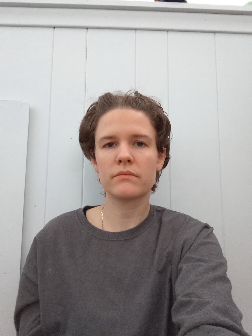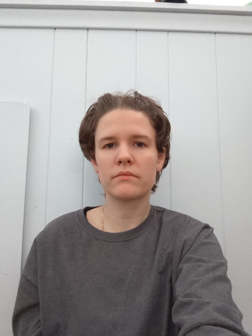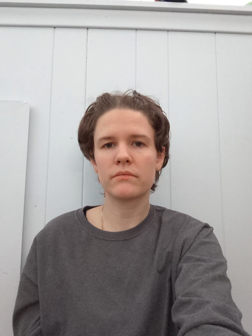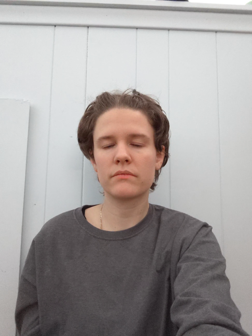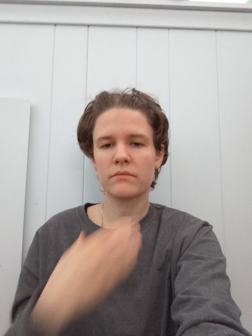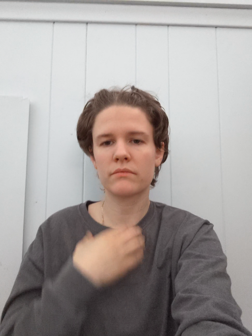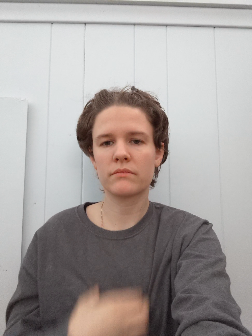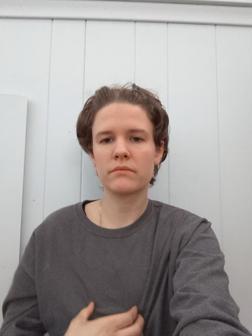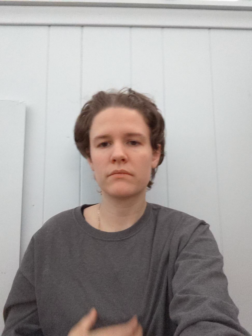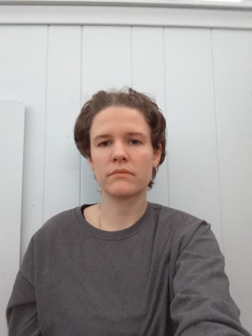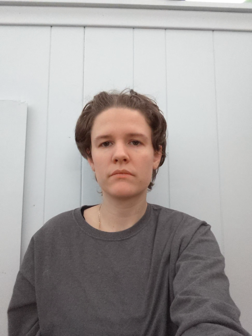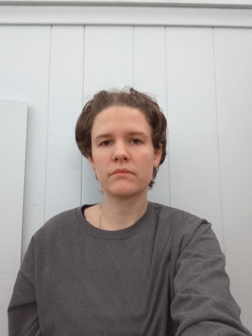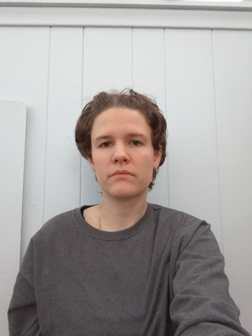hungry